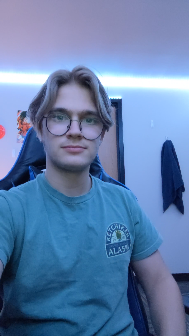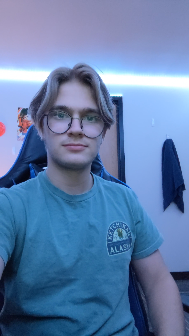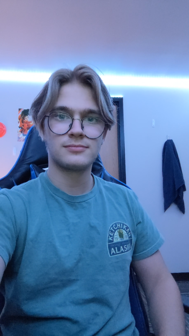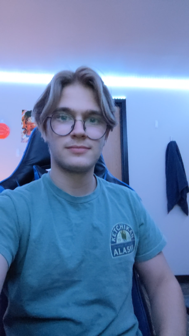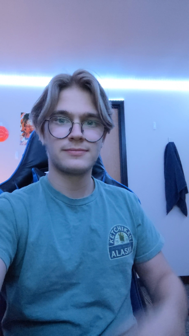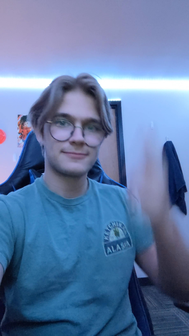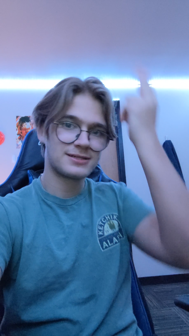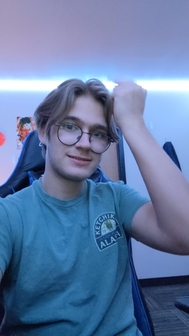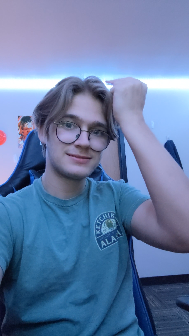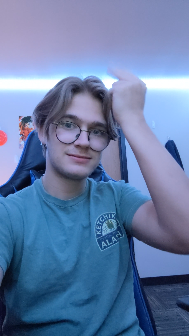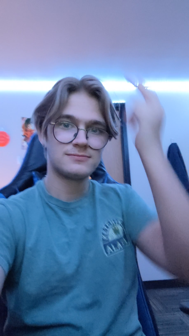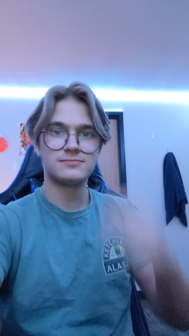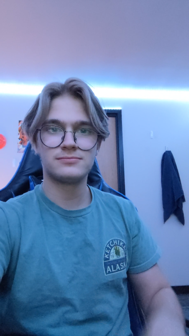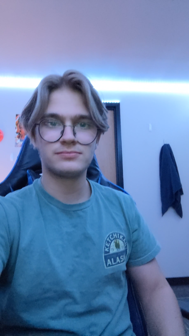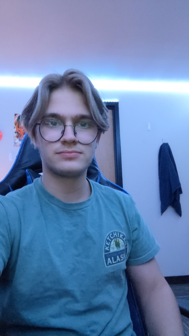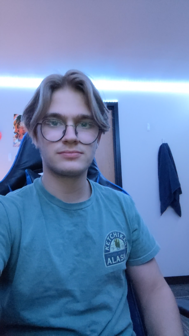bunny